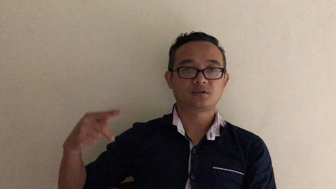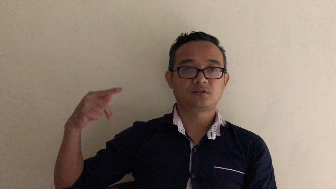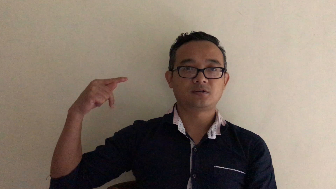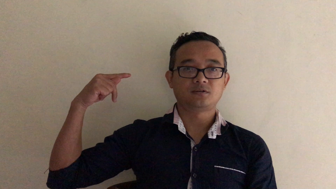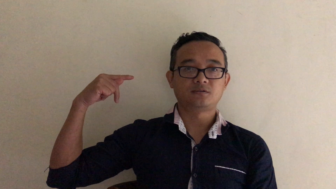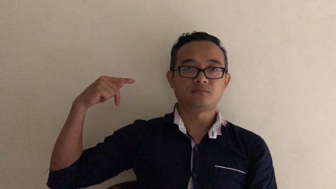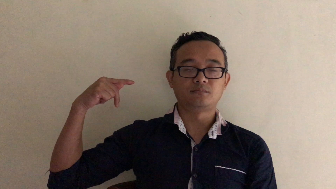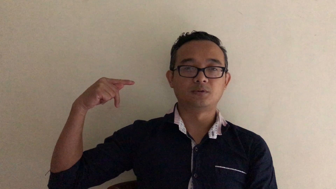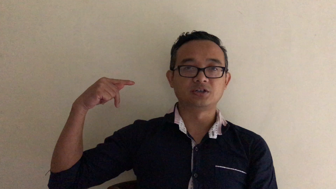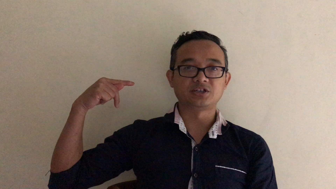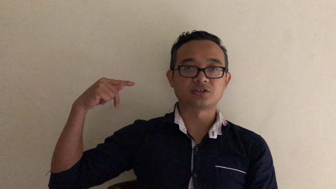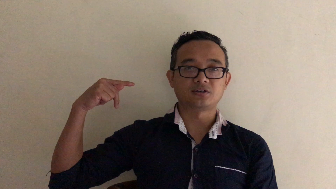ष